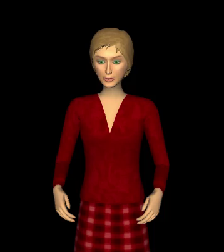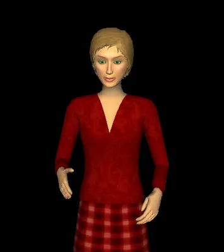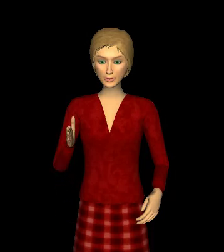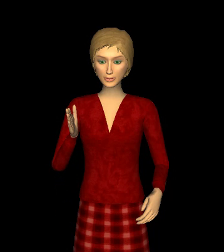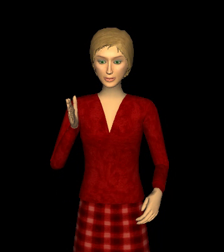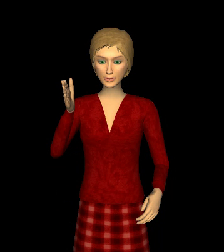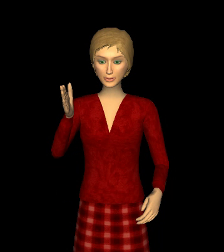مستقبل